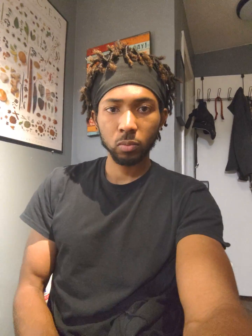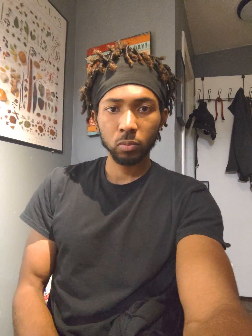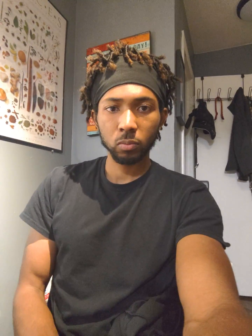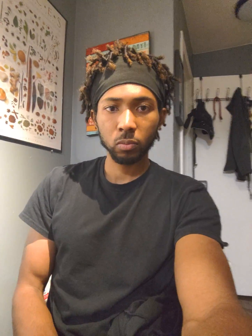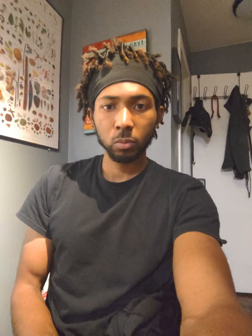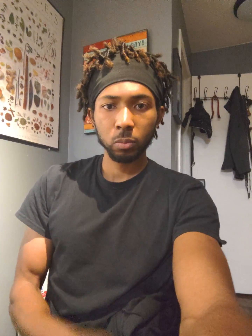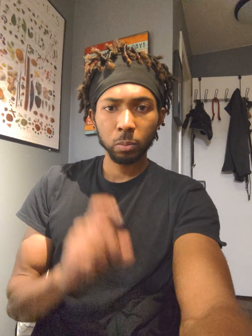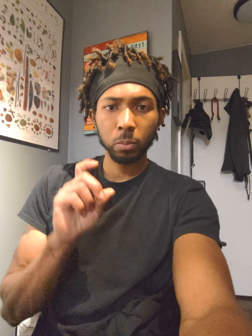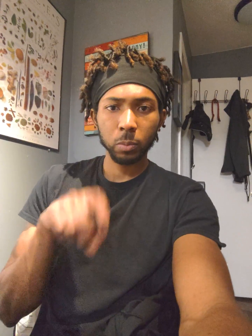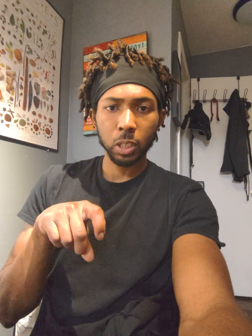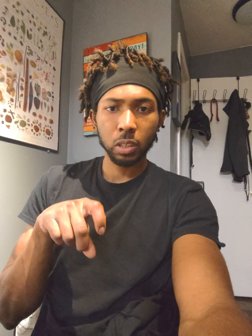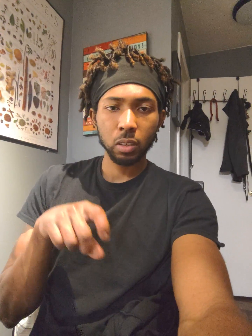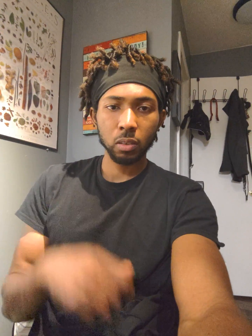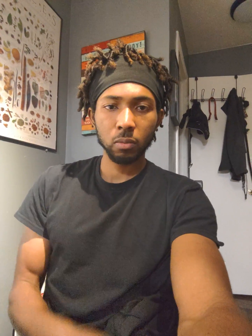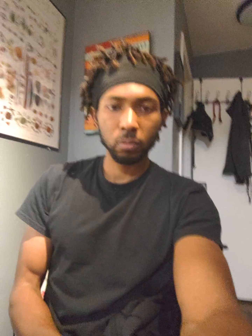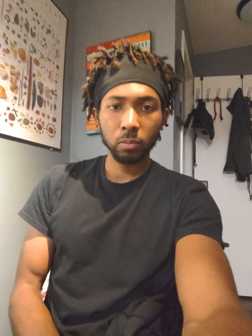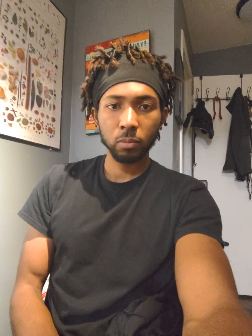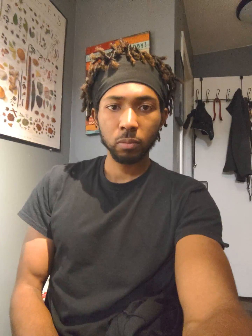must